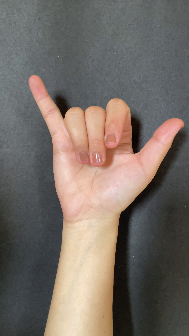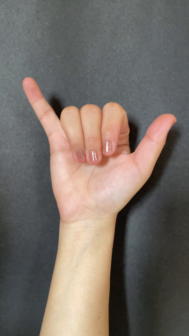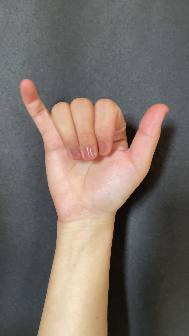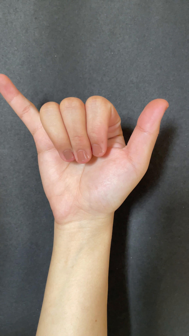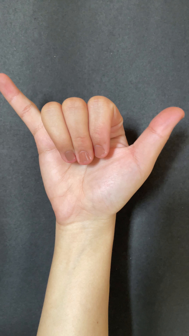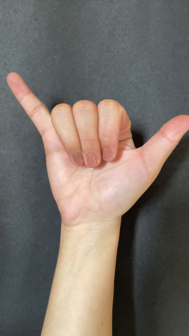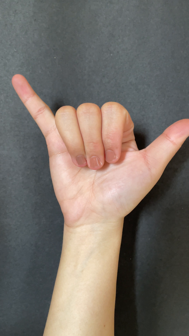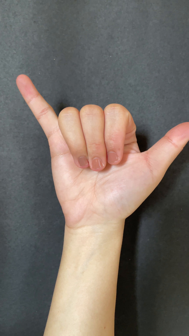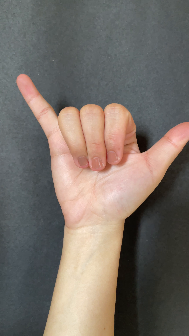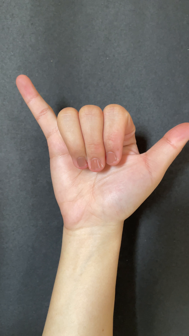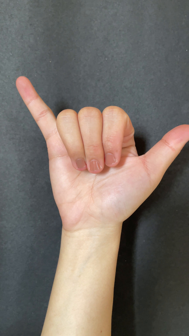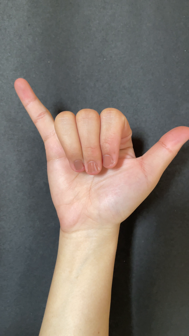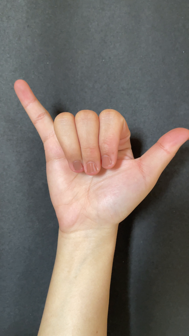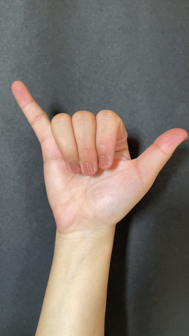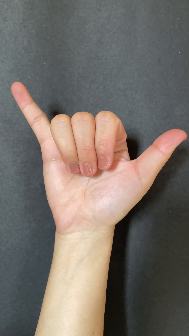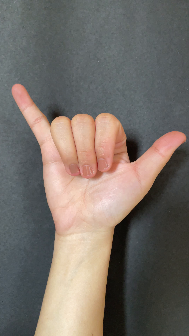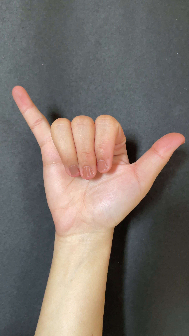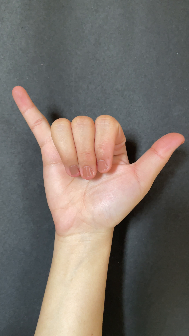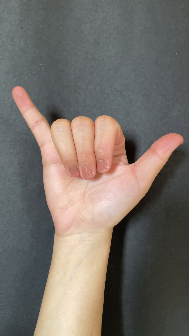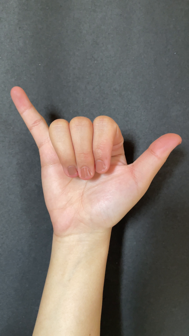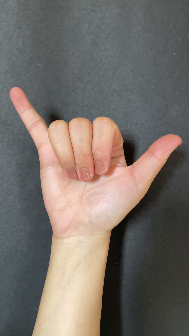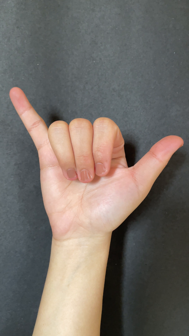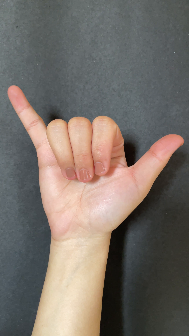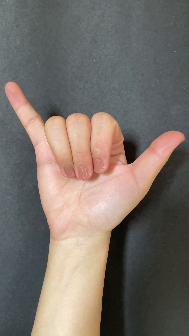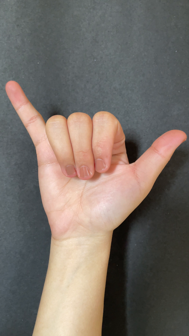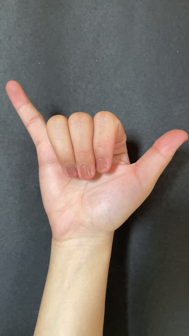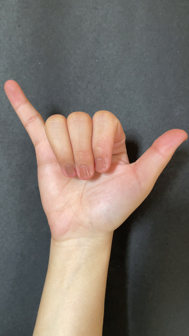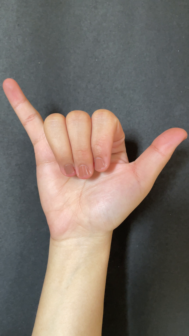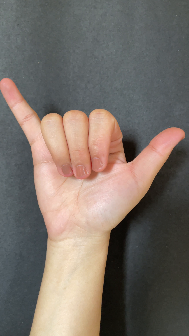ड